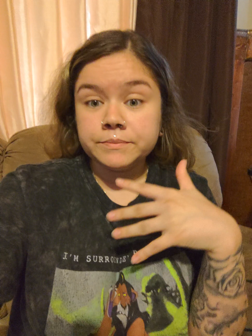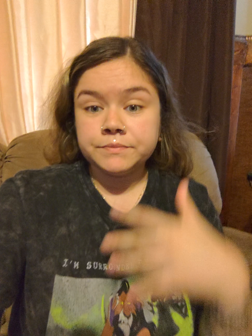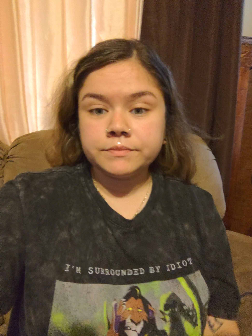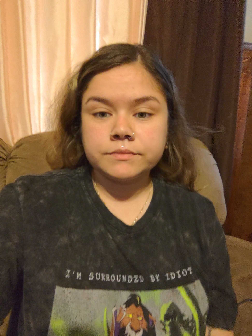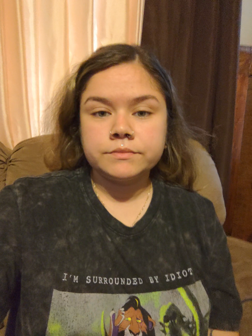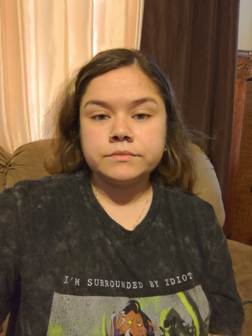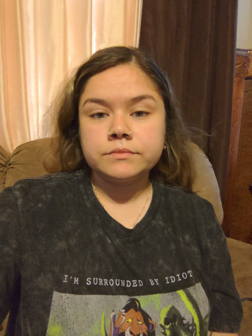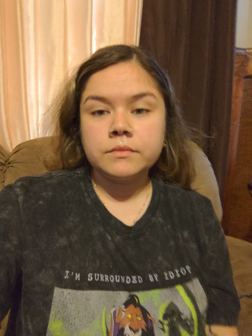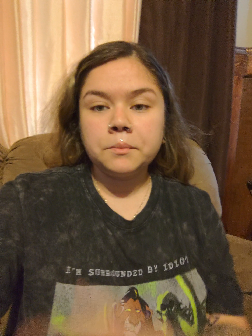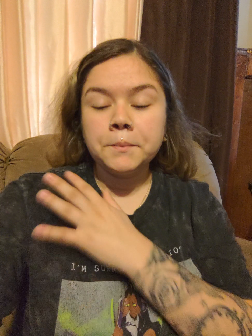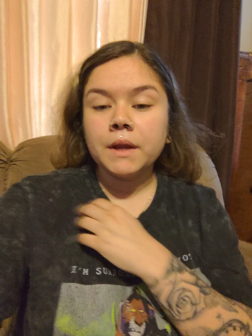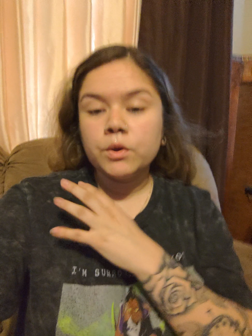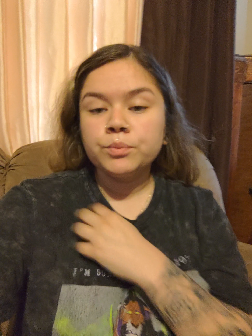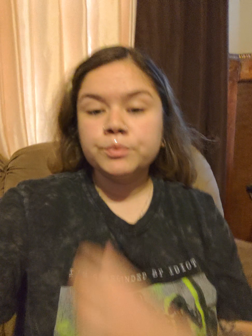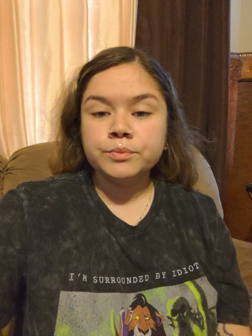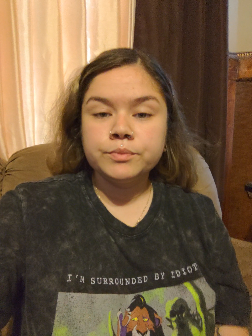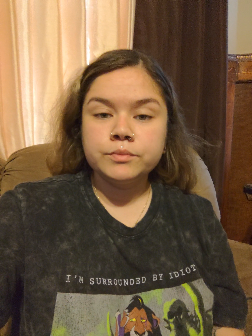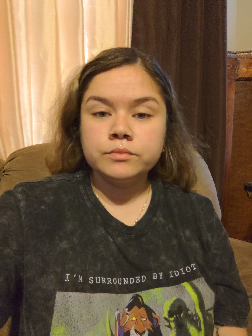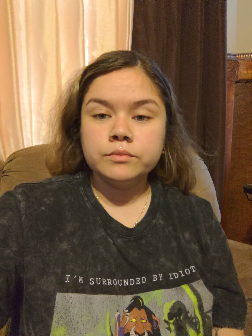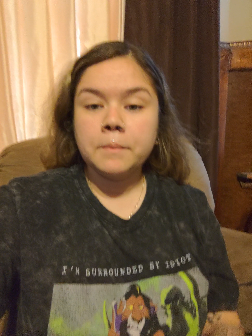bear